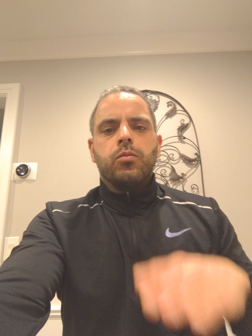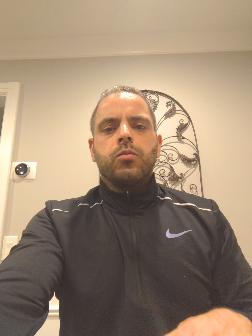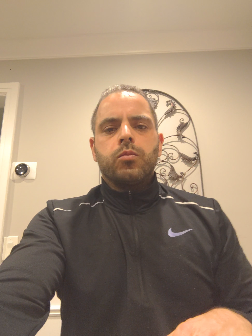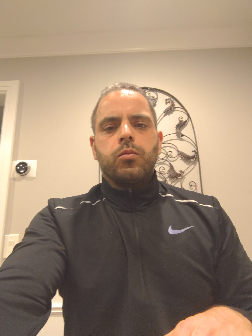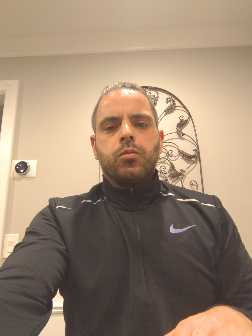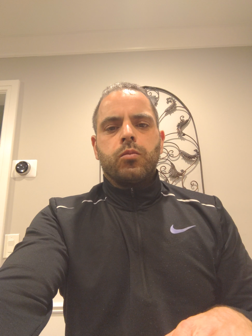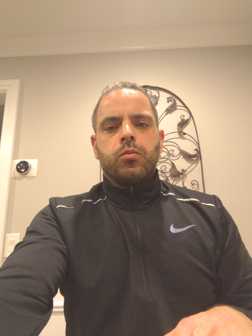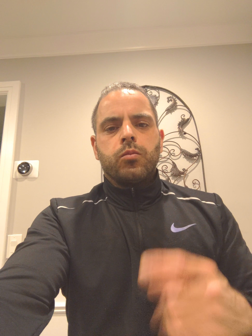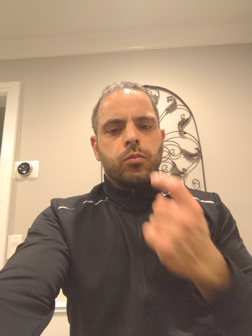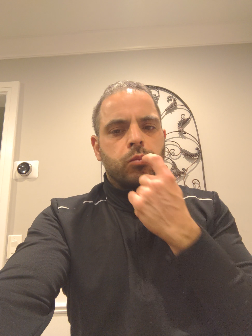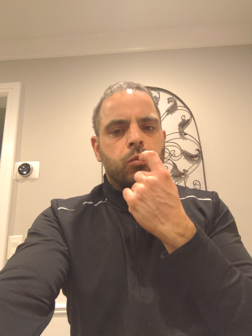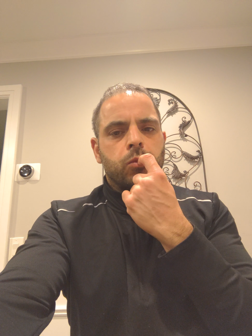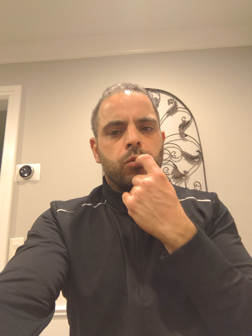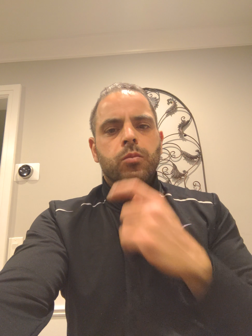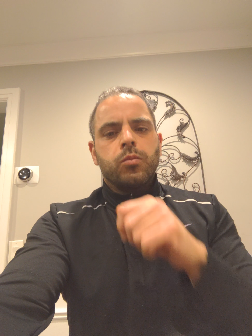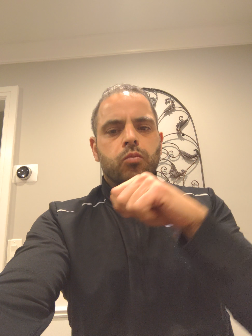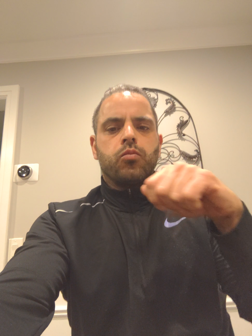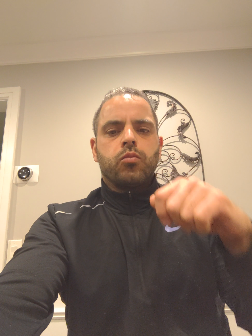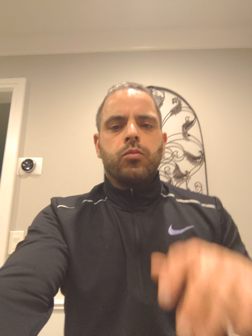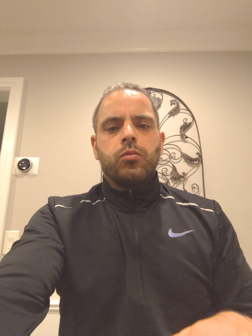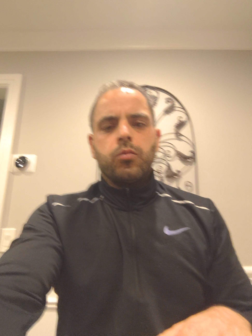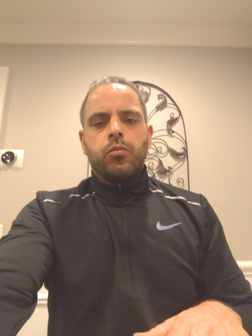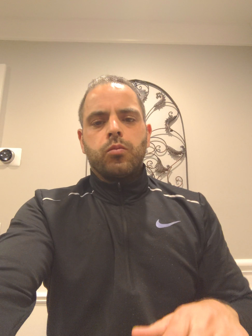toothbrush